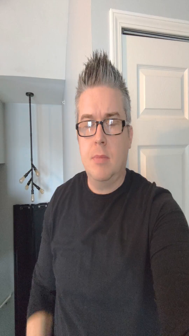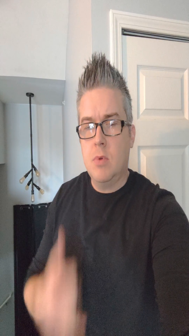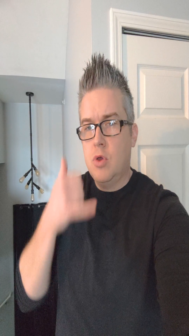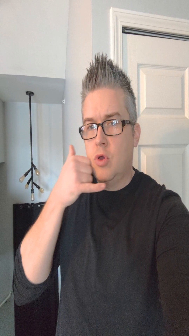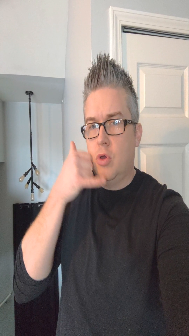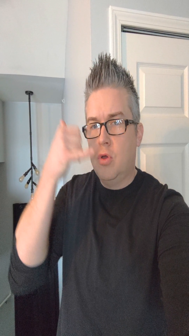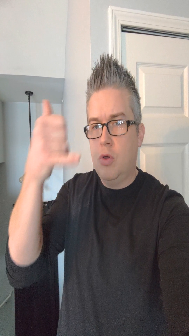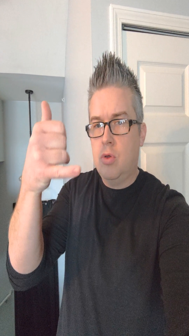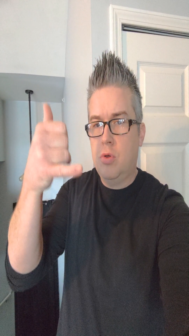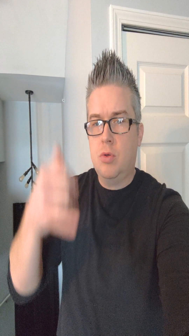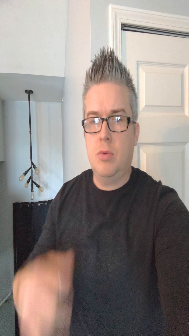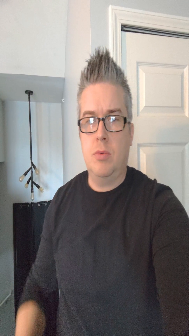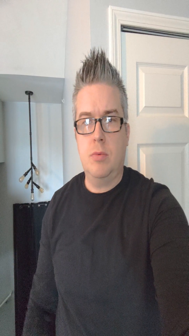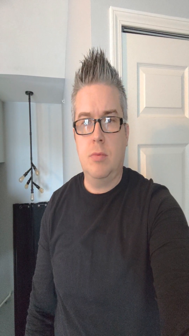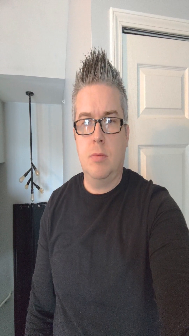call on the phone